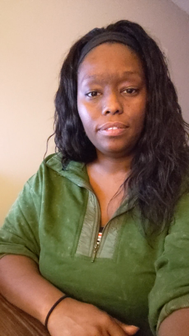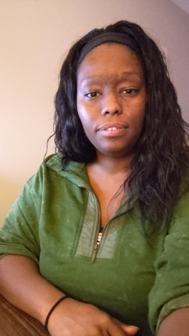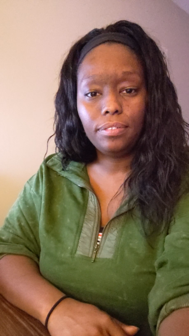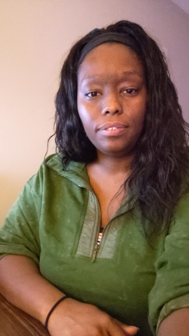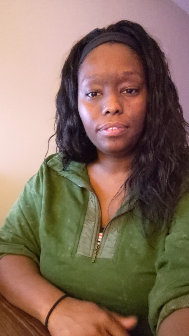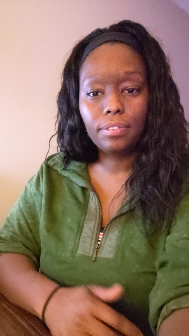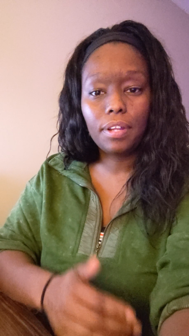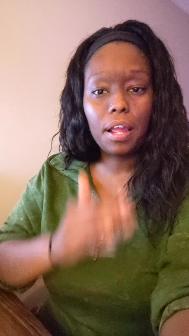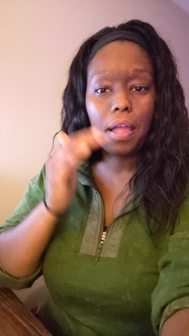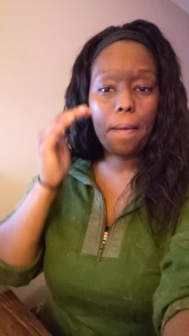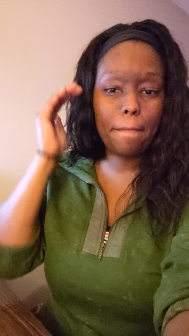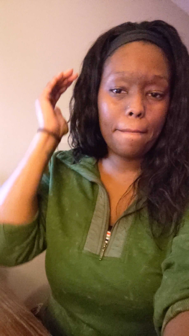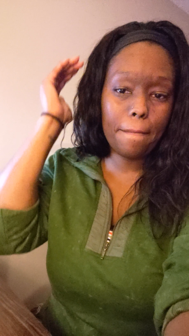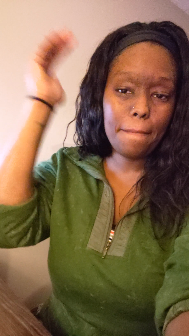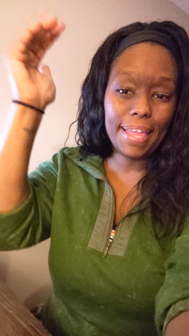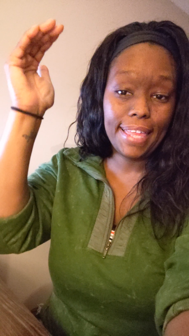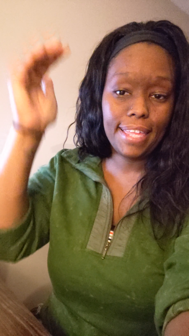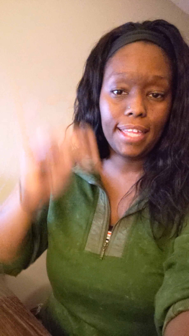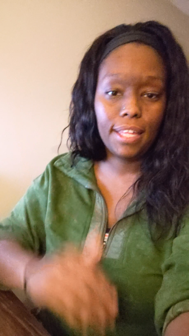big